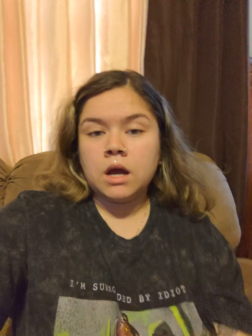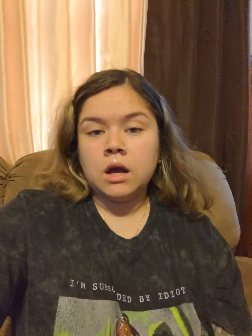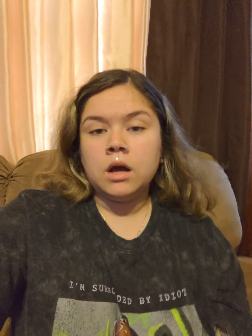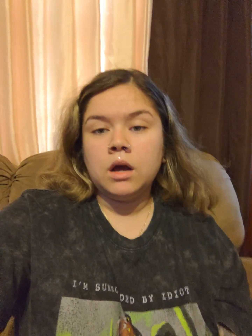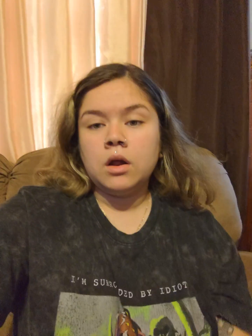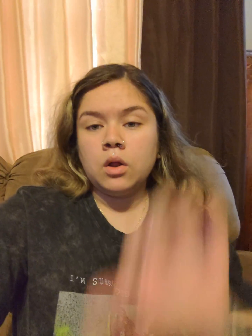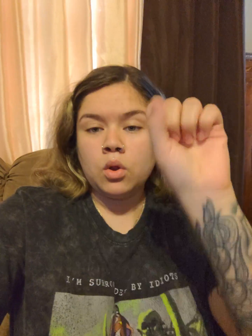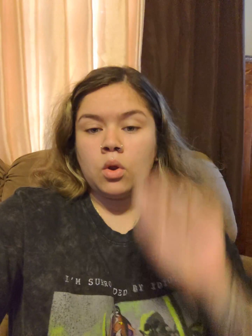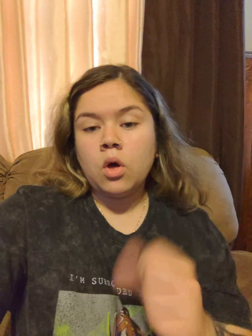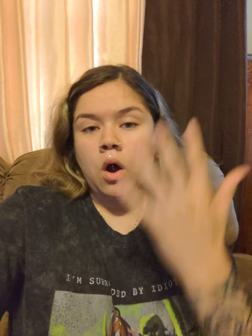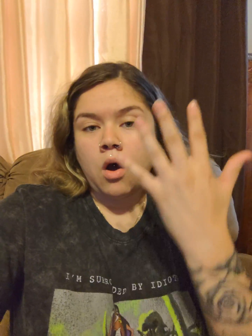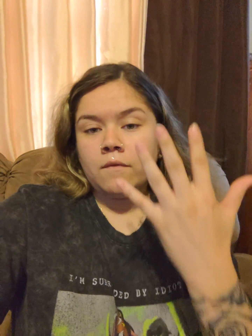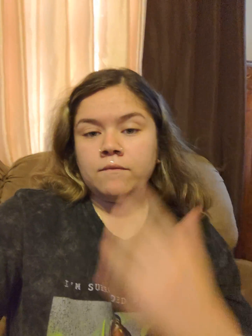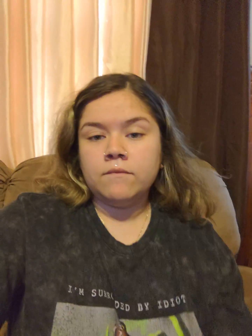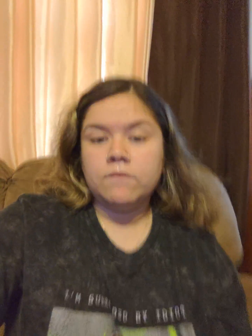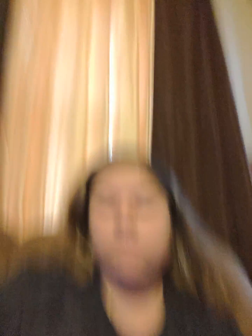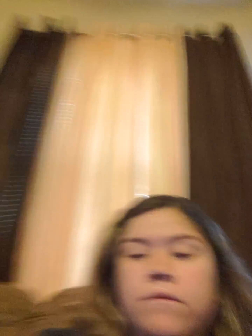gloves